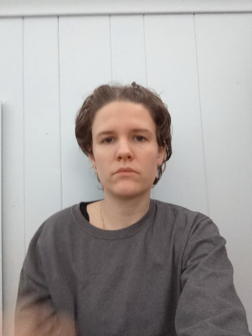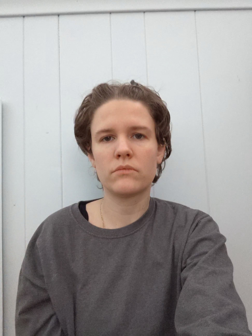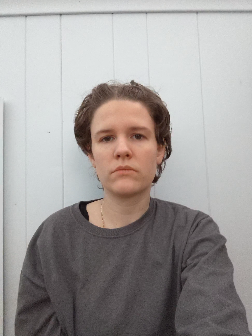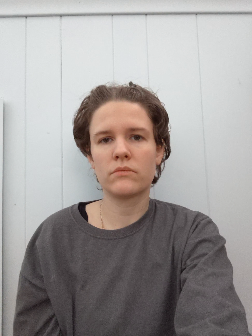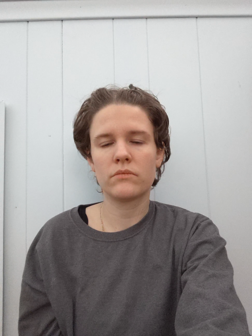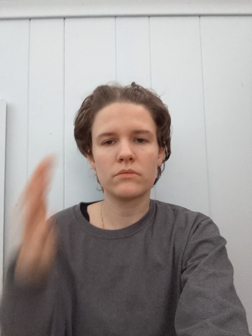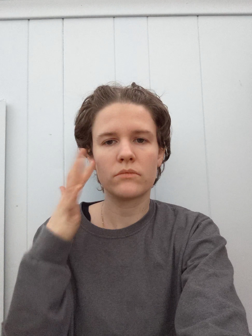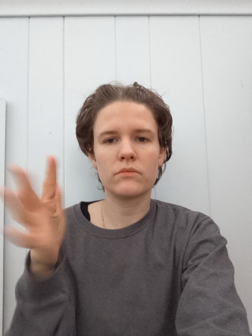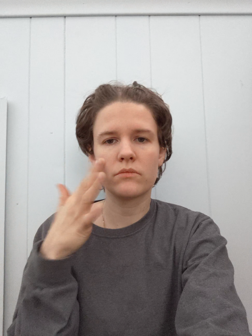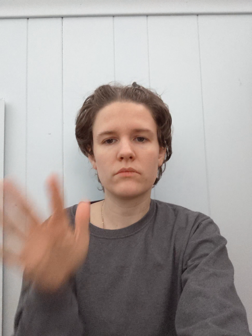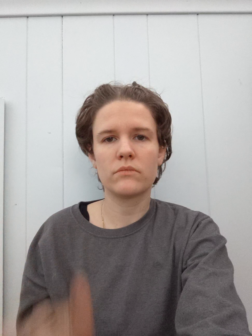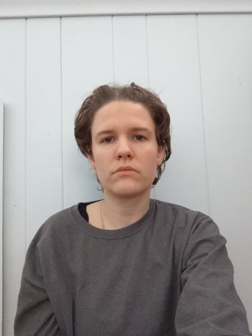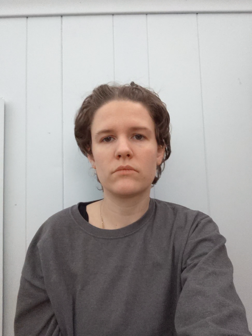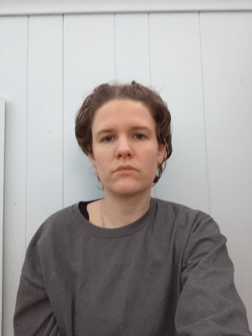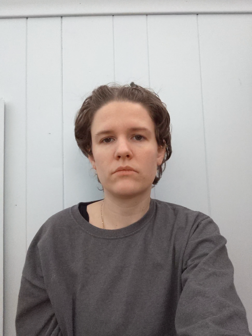noisy